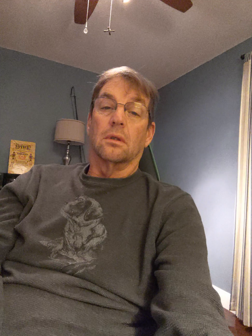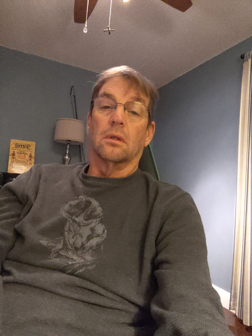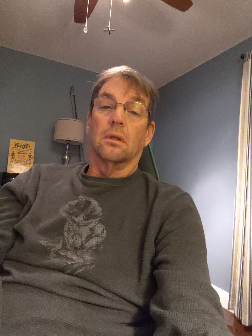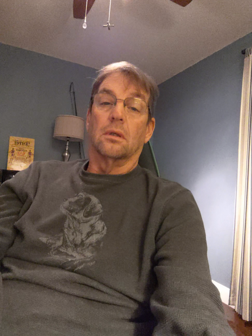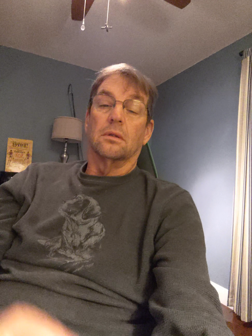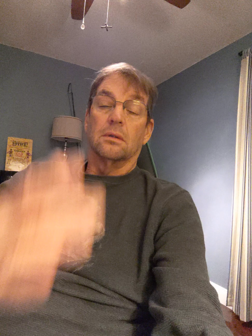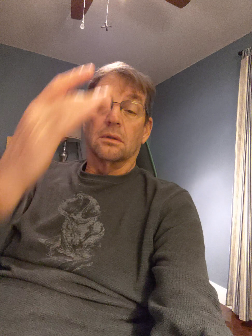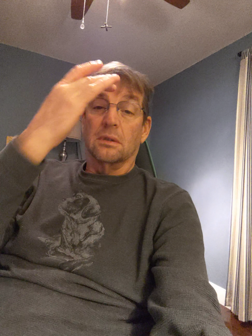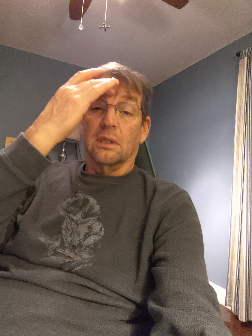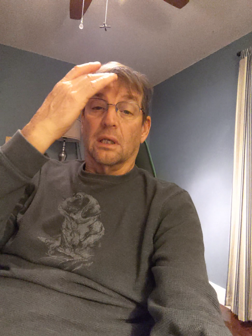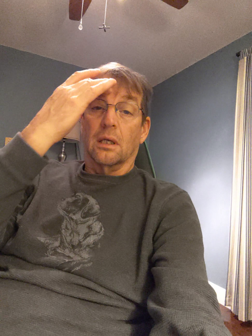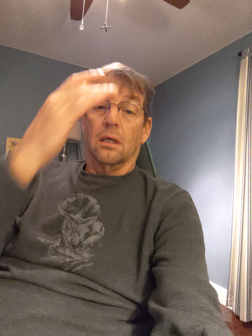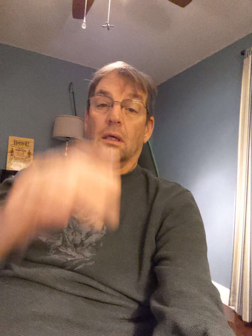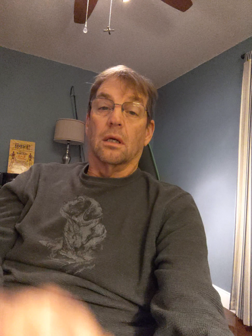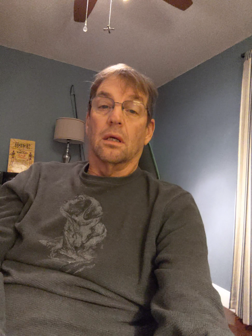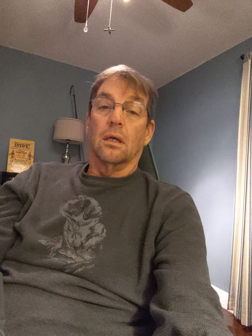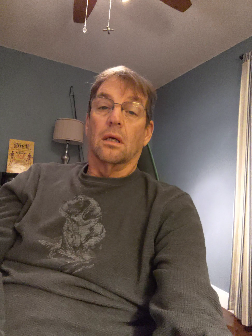sick